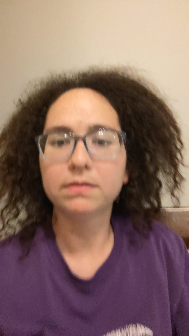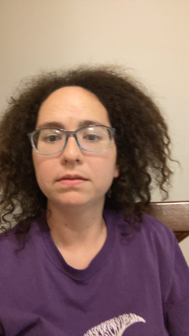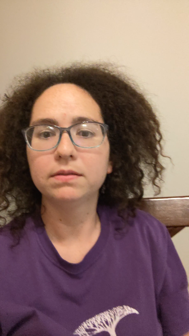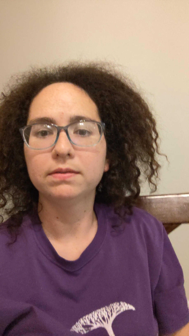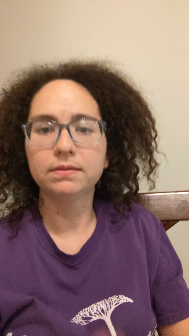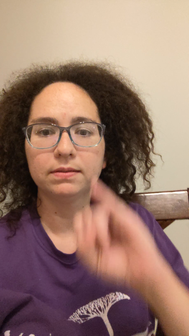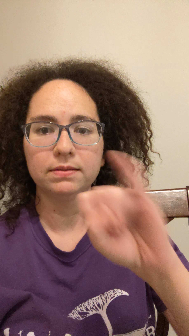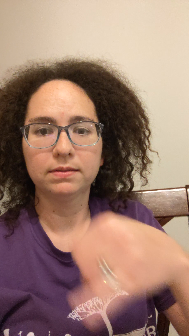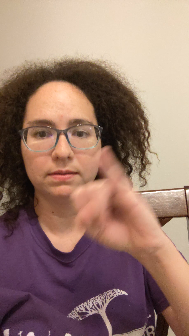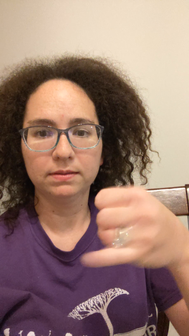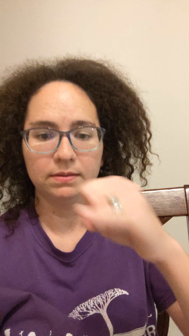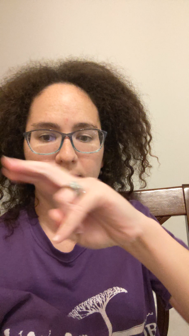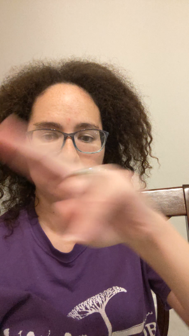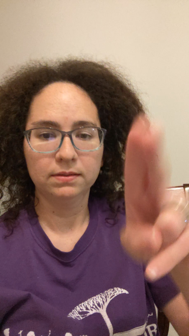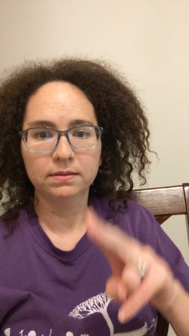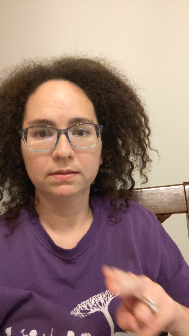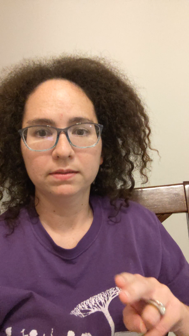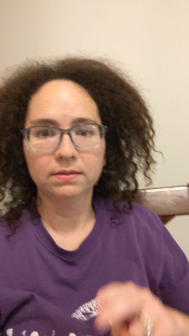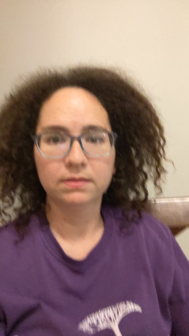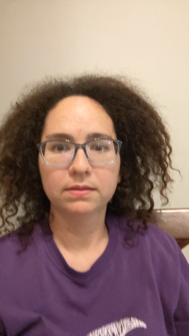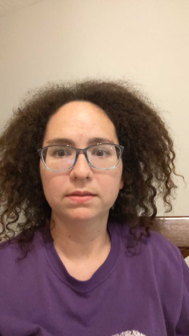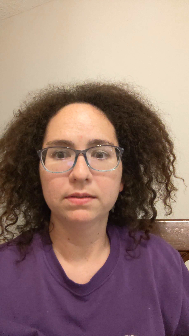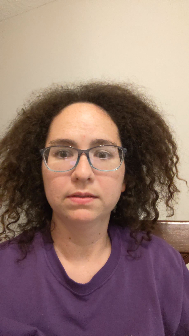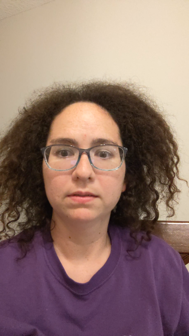jelly